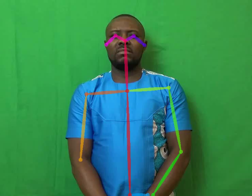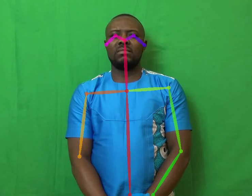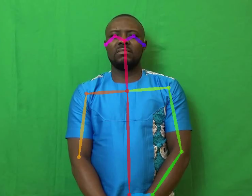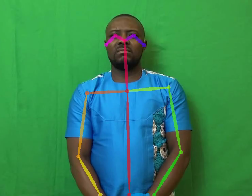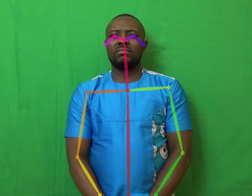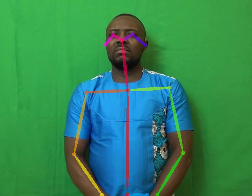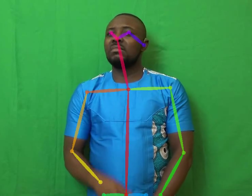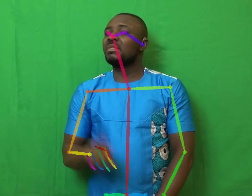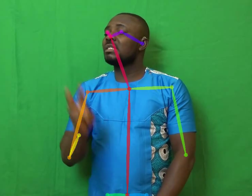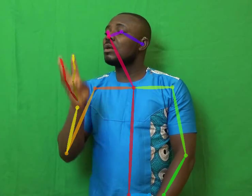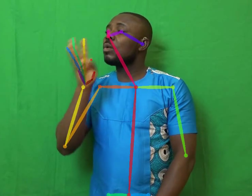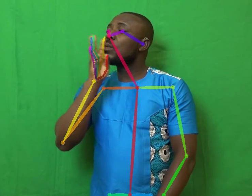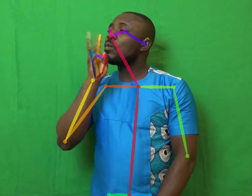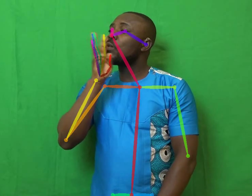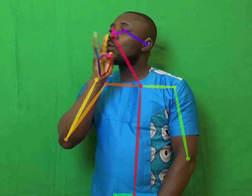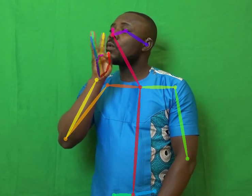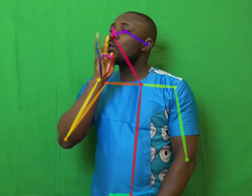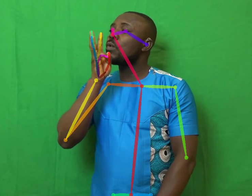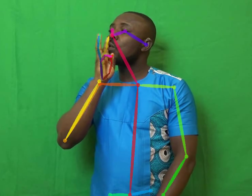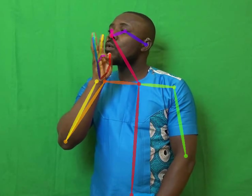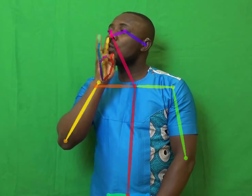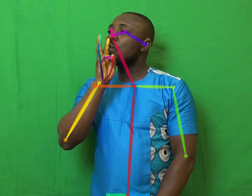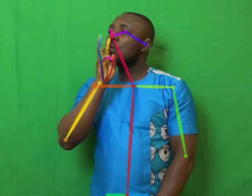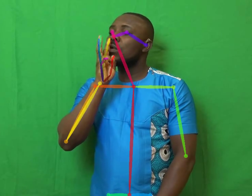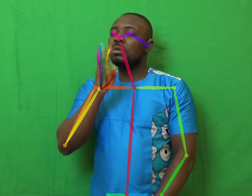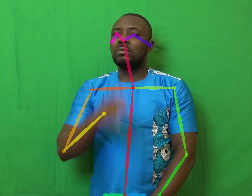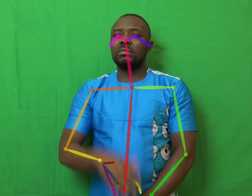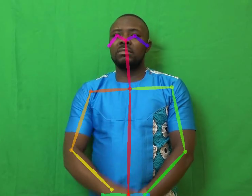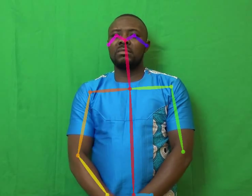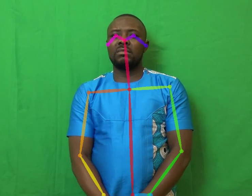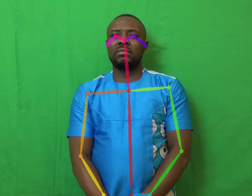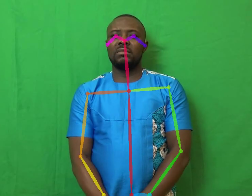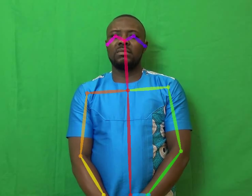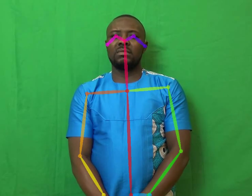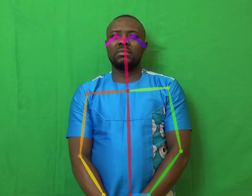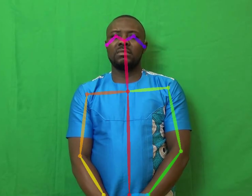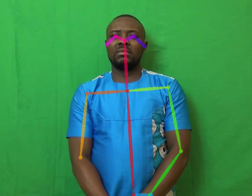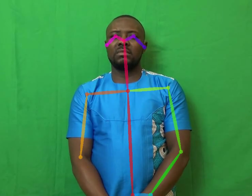water